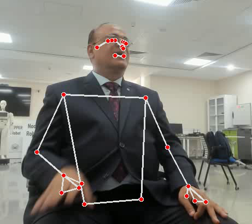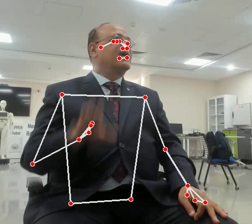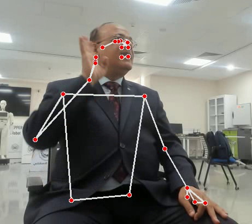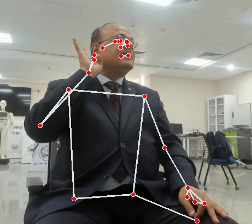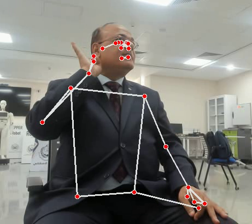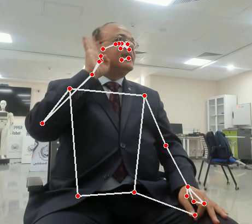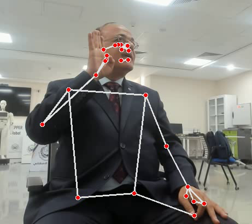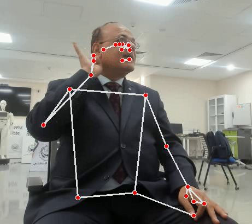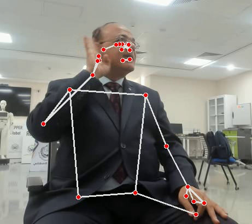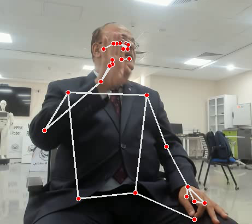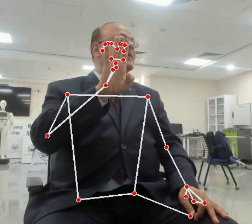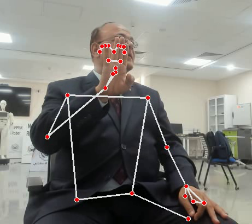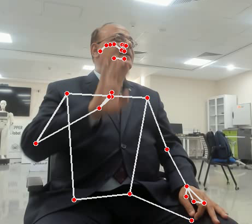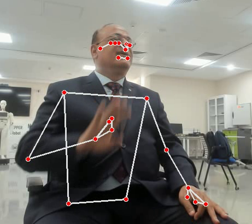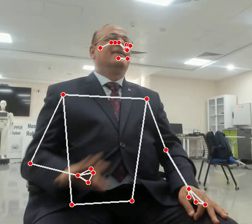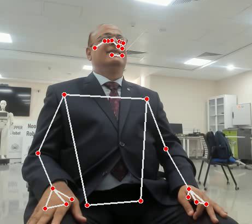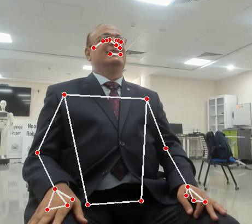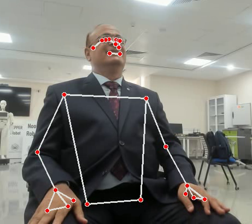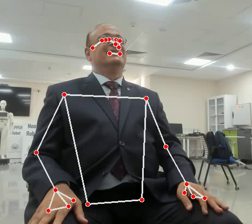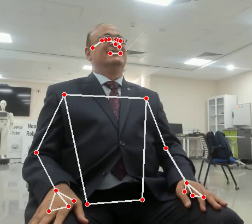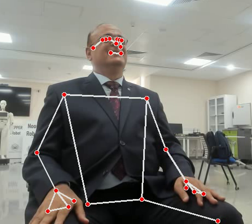fokk many